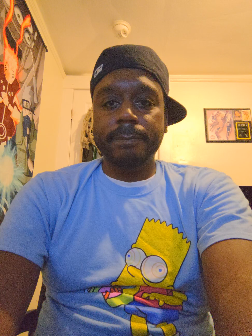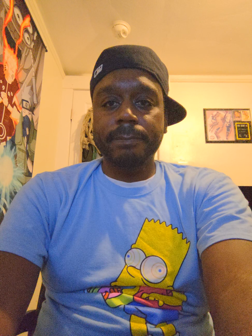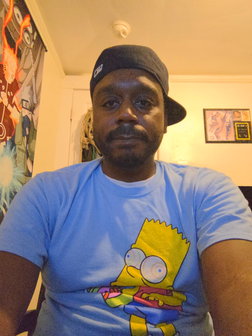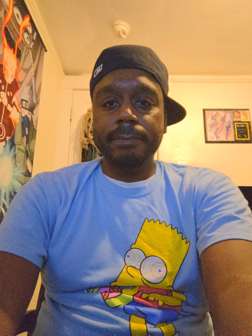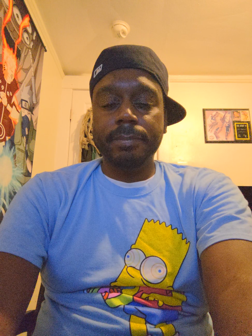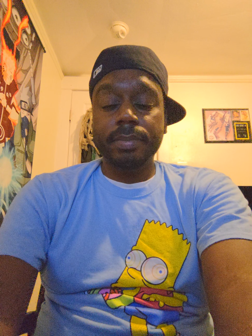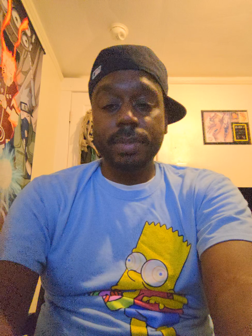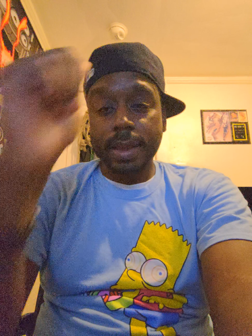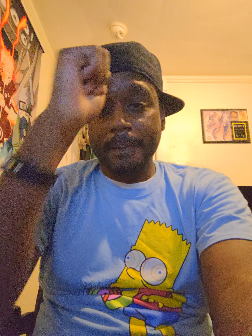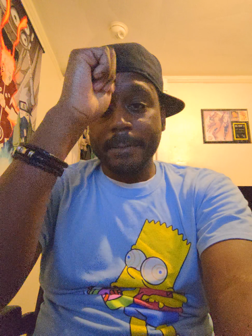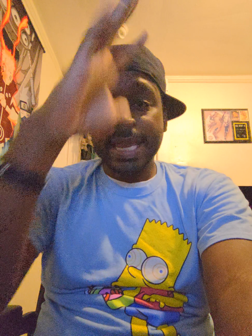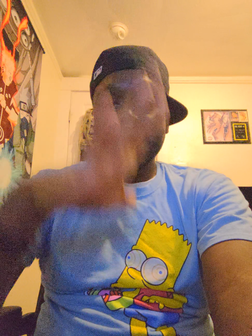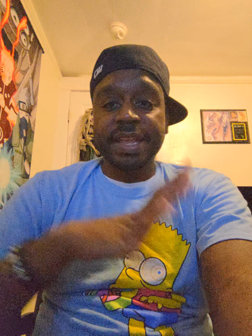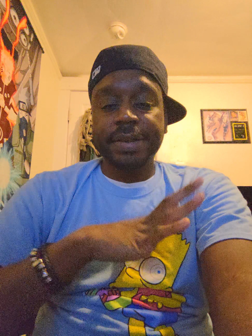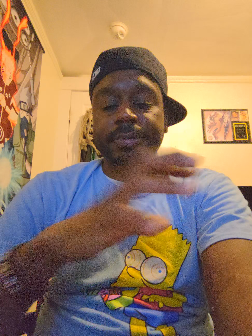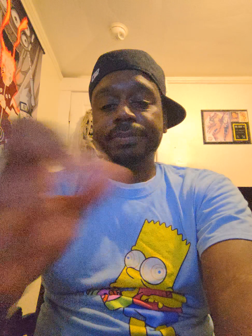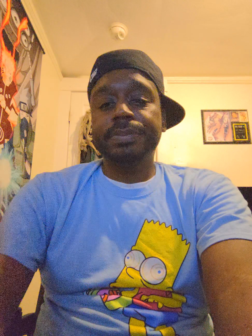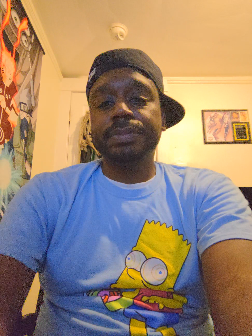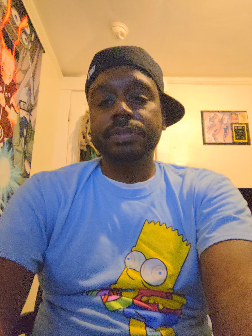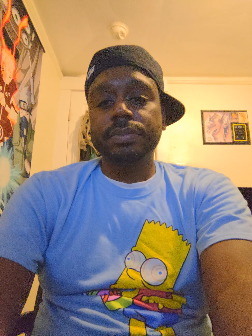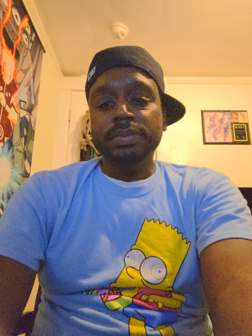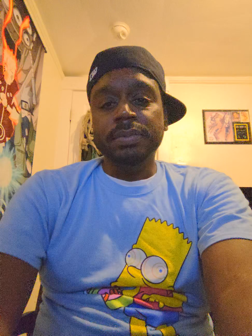man